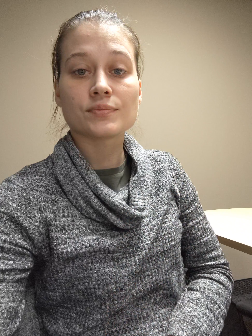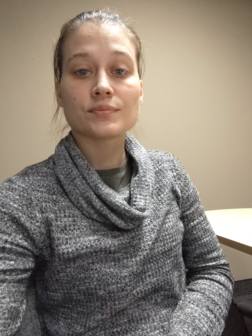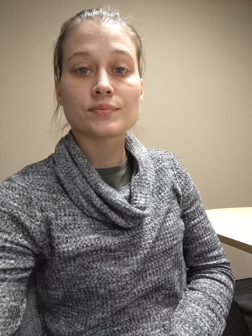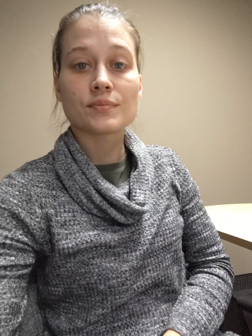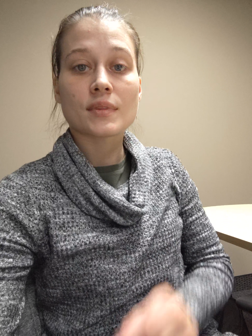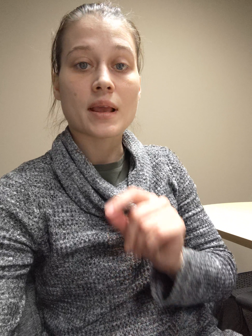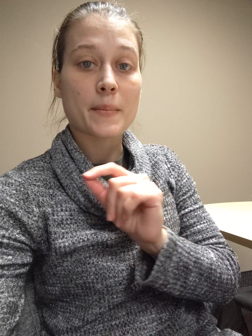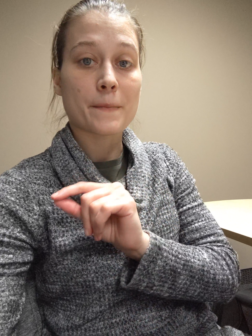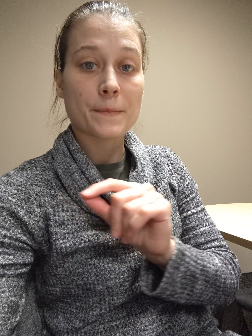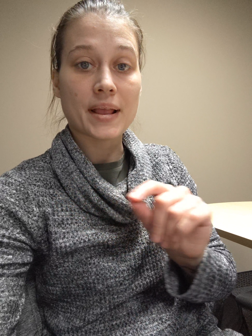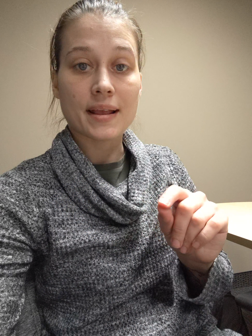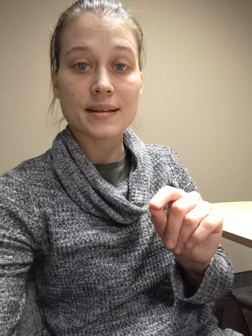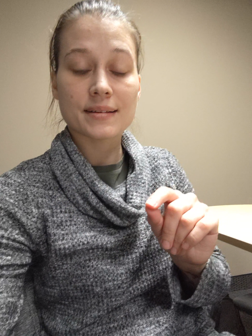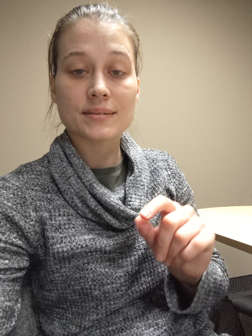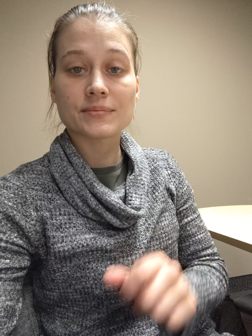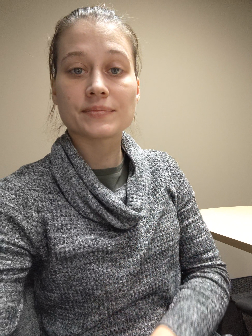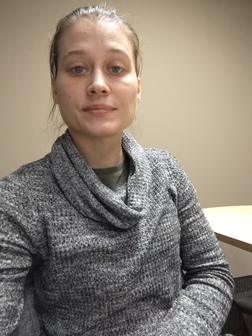pen